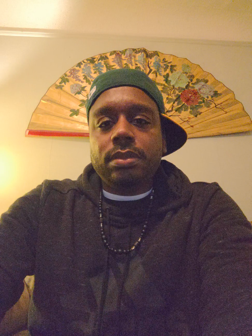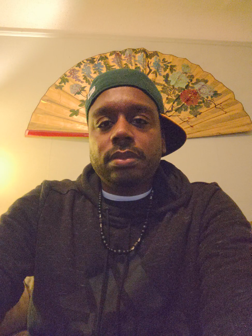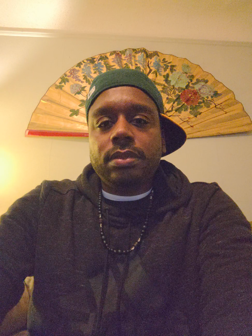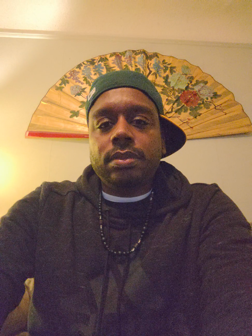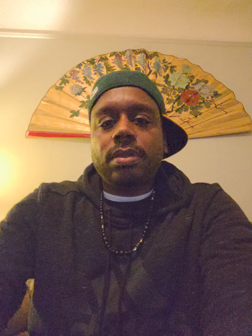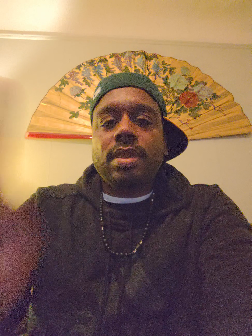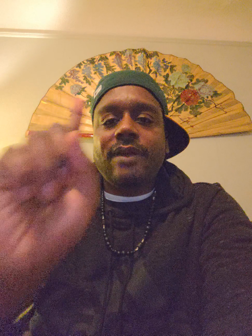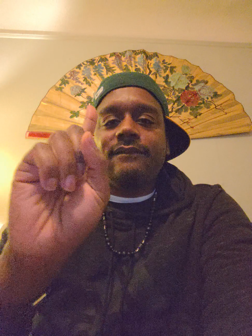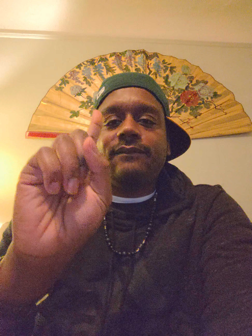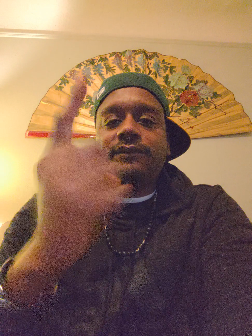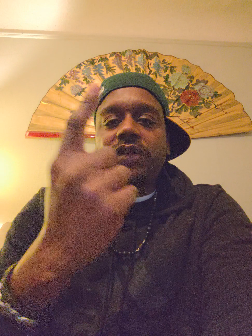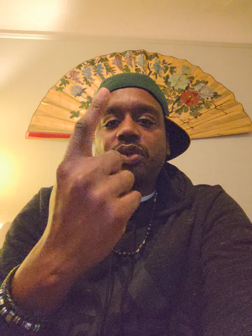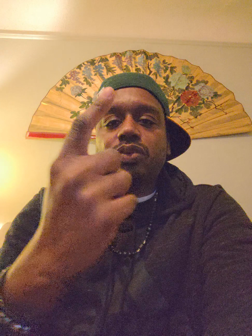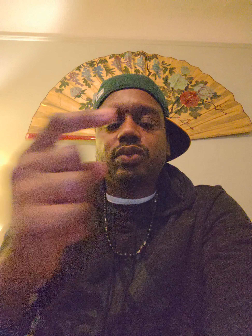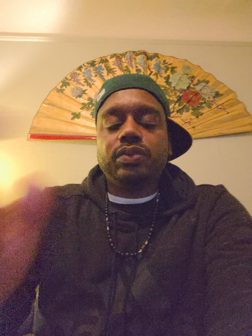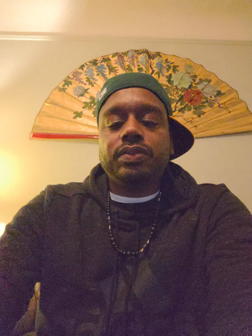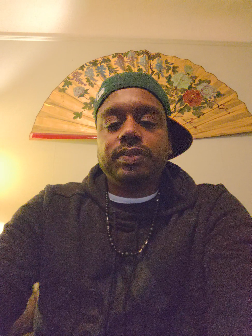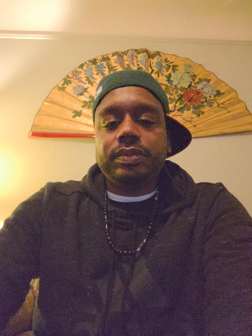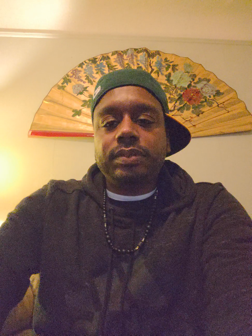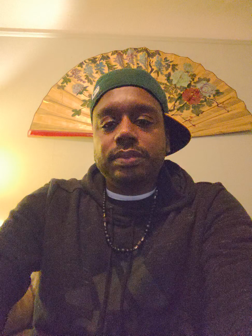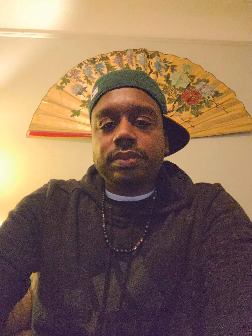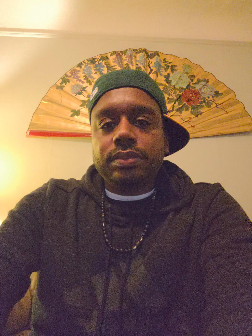first